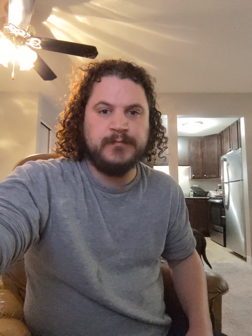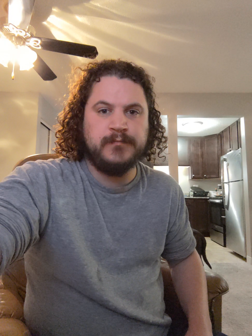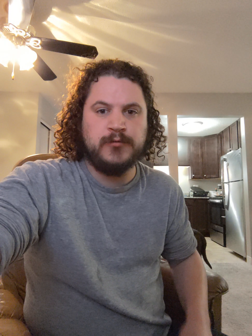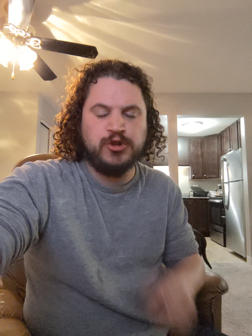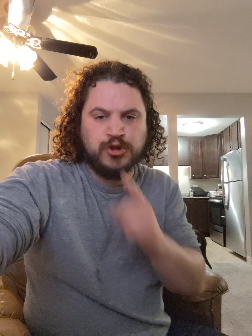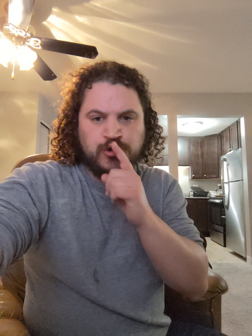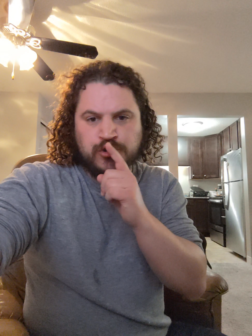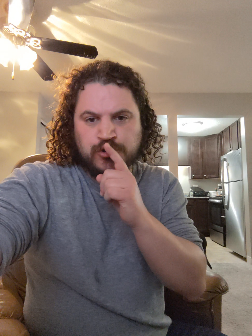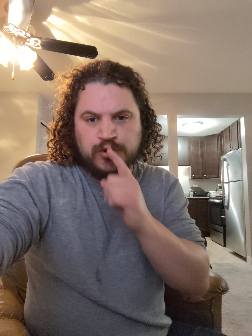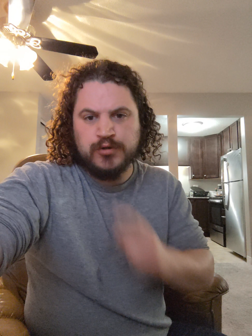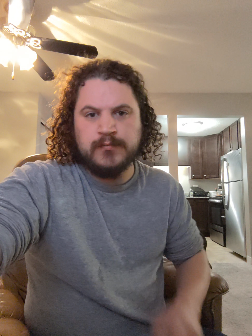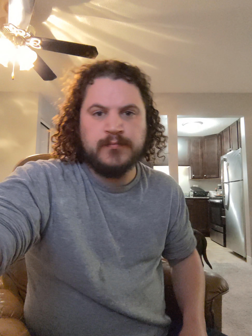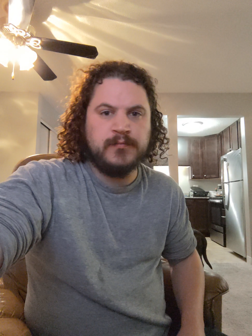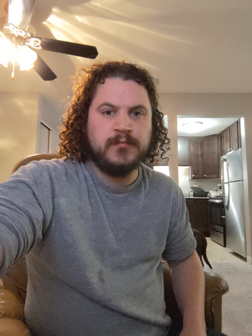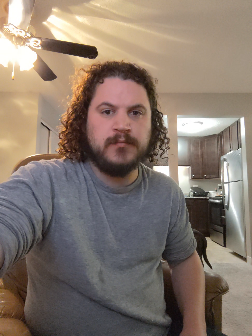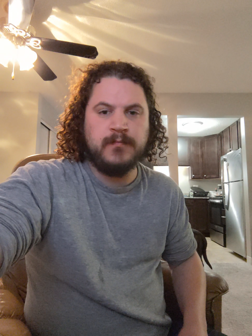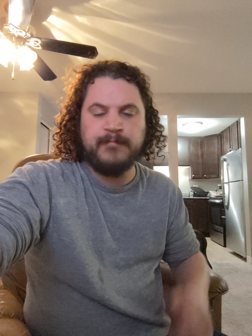shhh